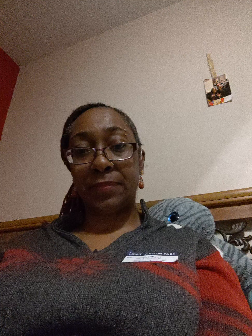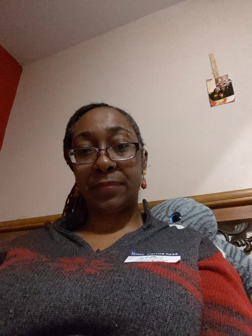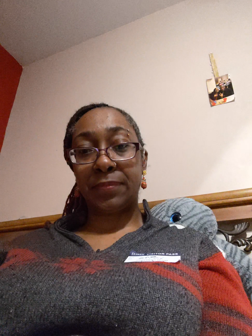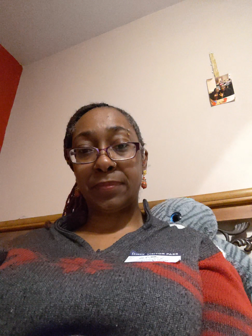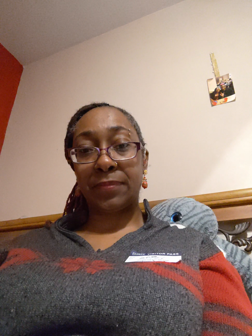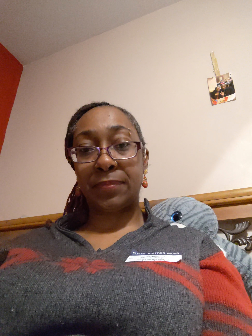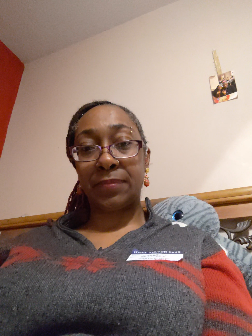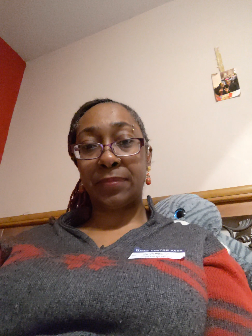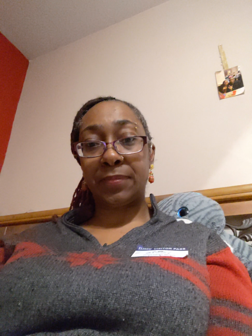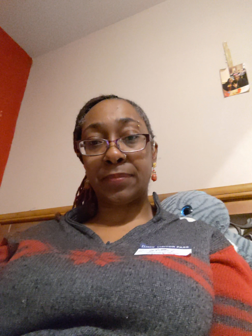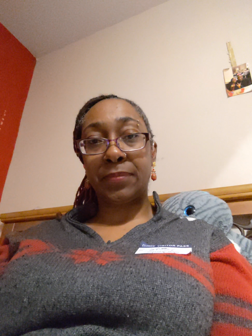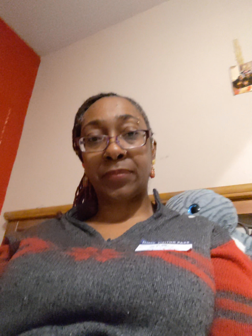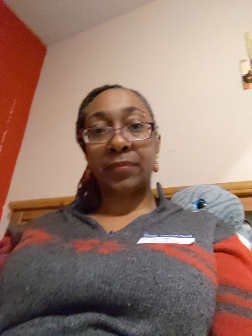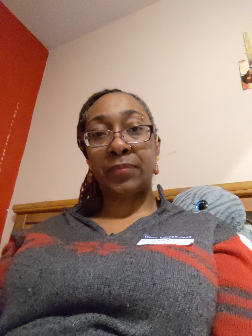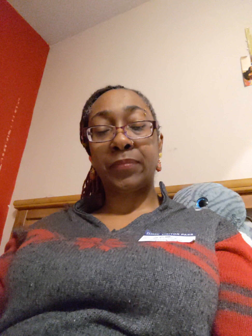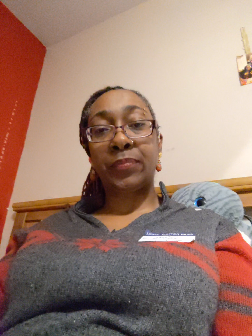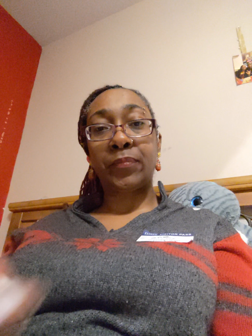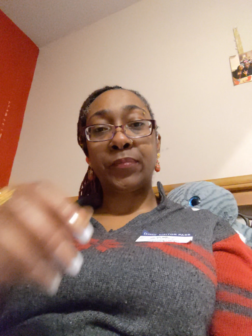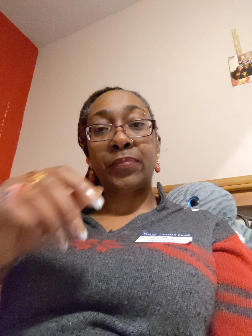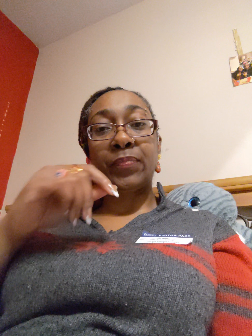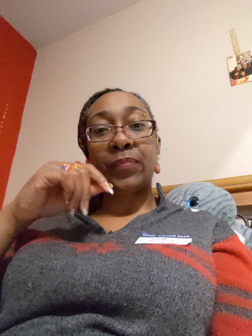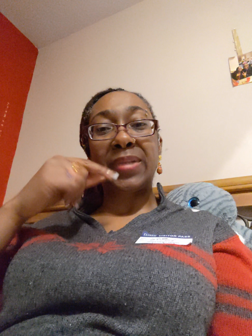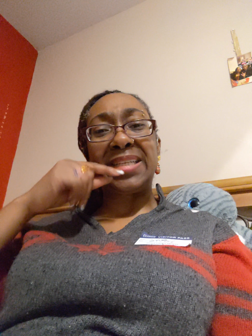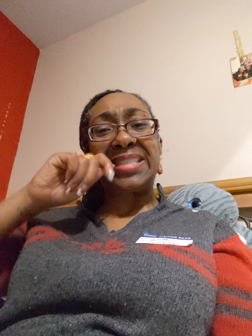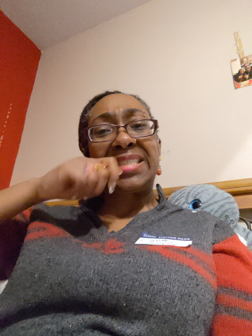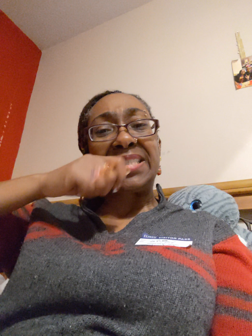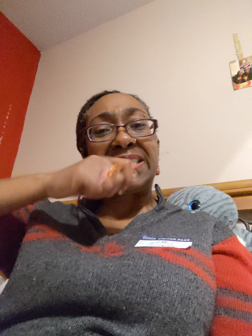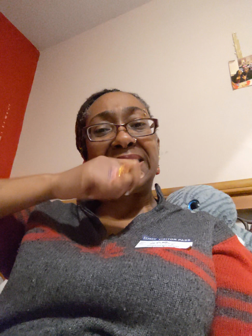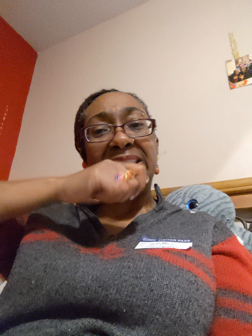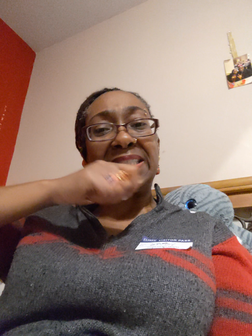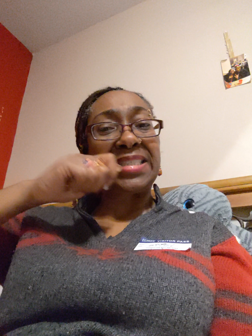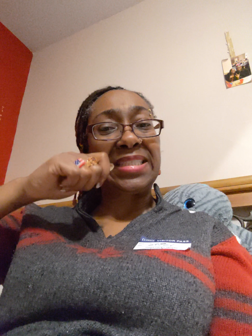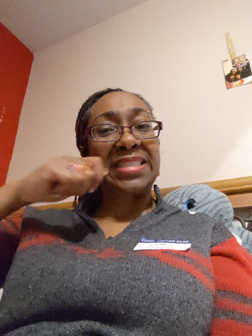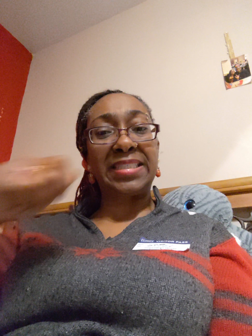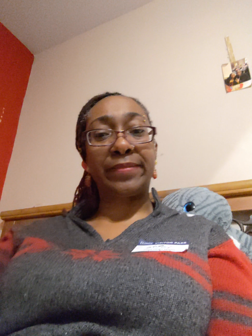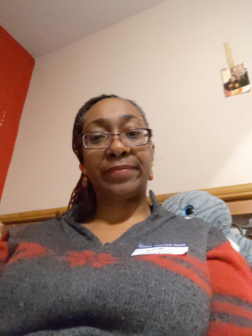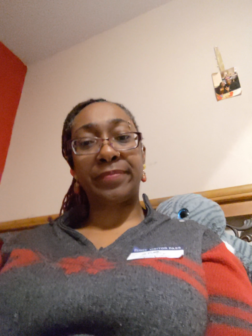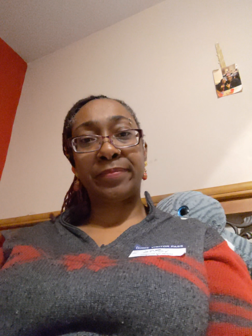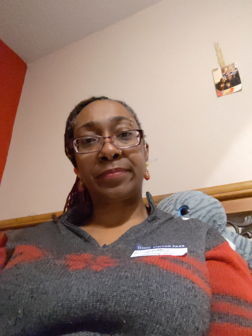carrot